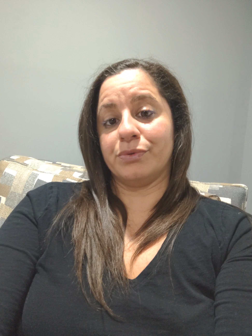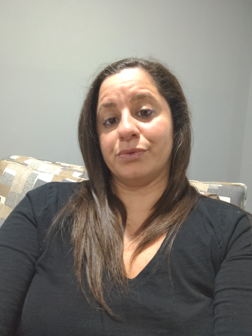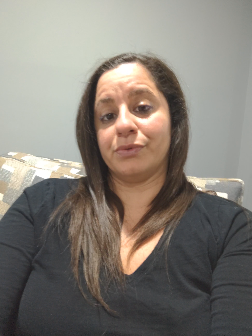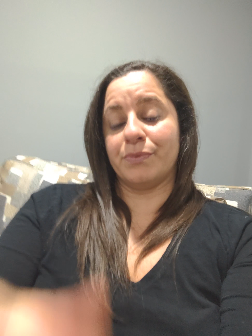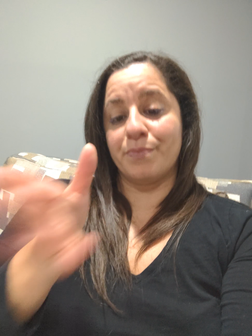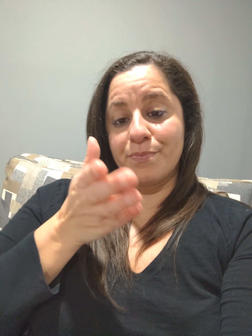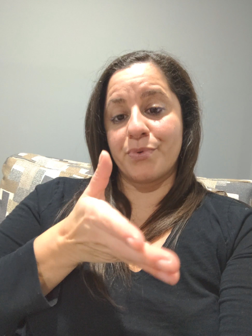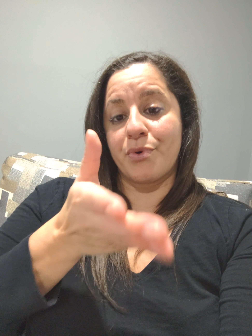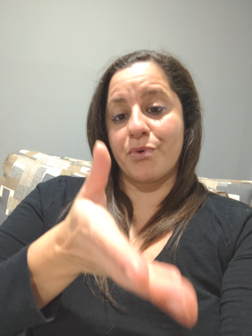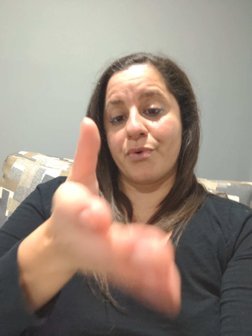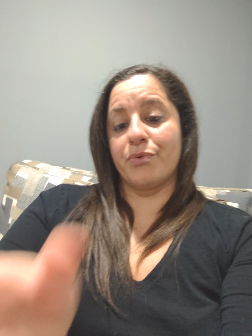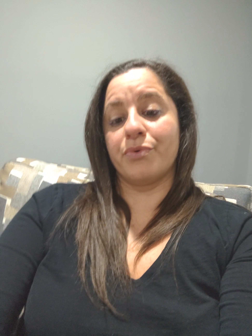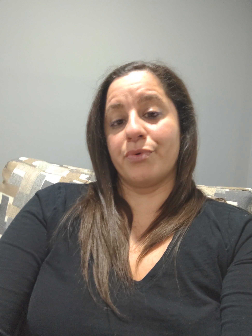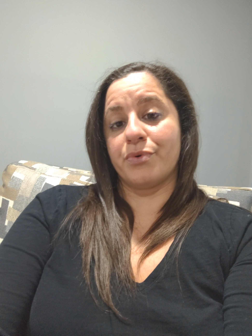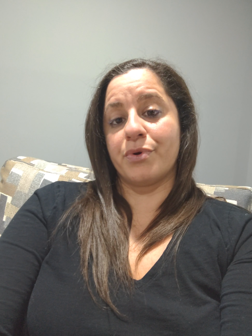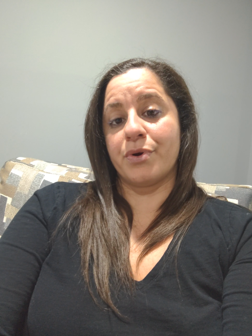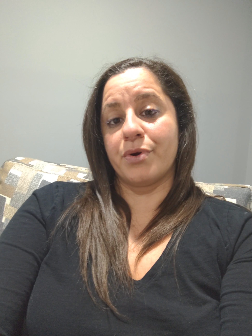boat